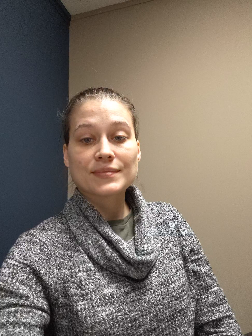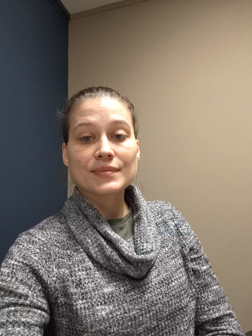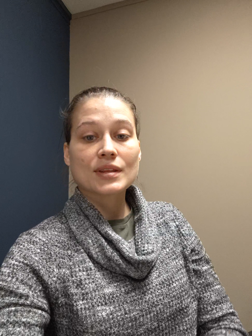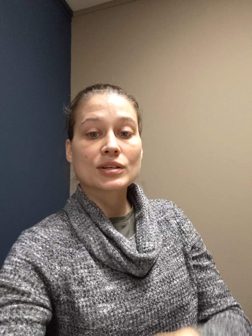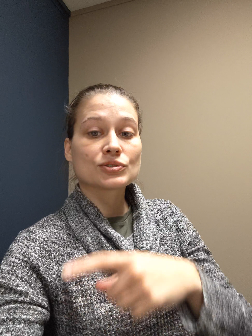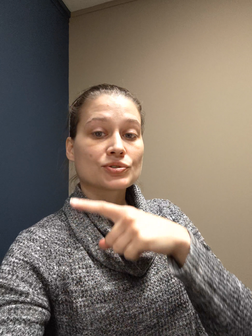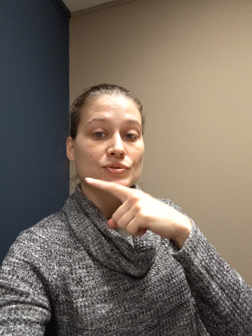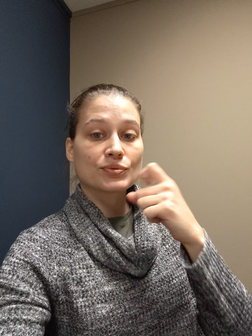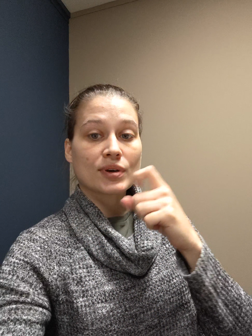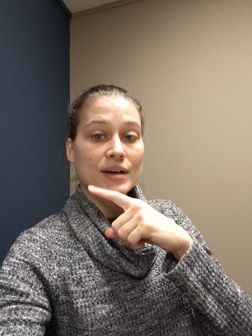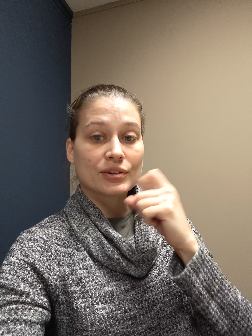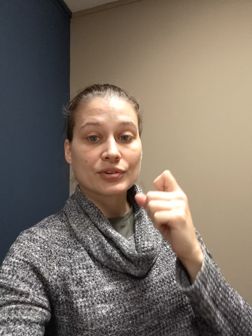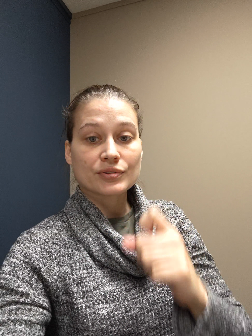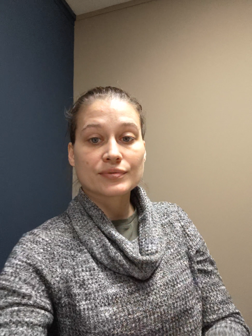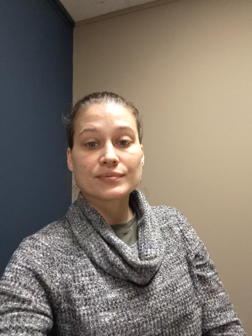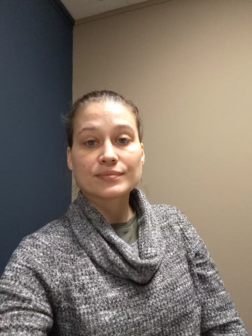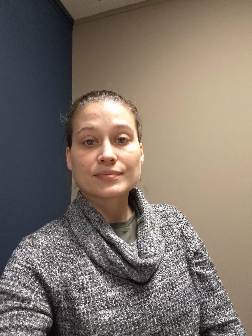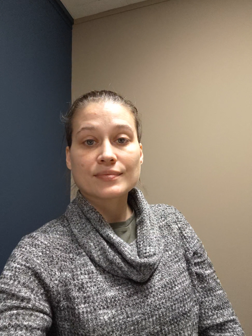dryer